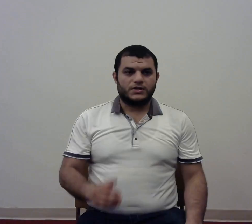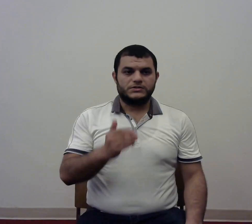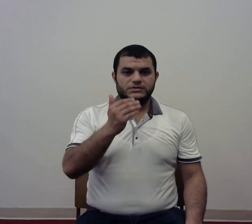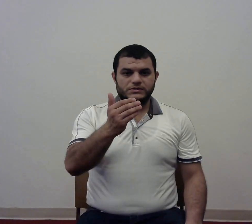siz